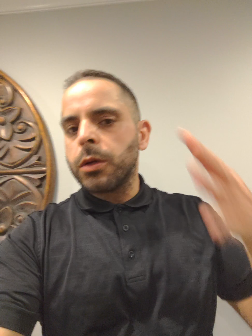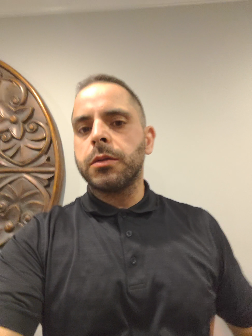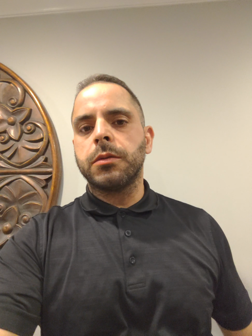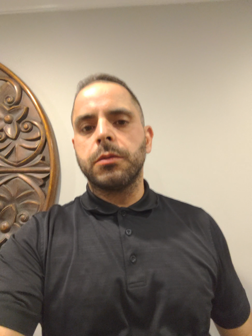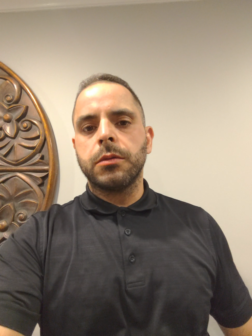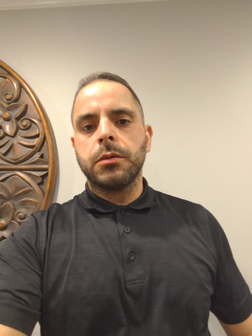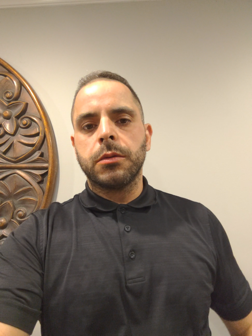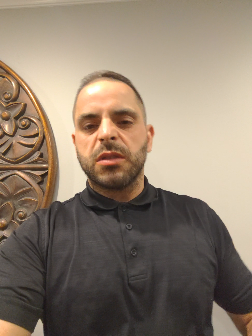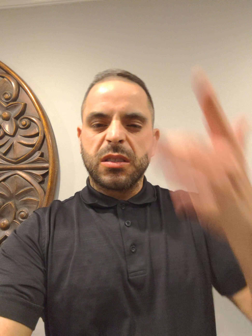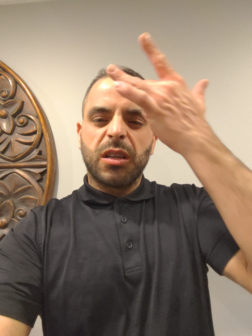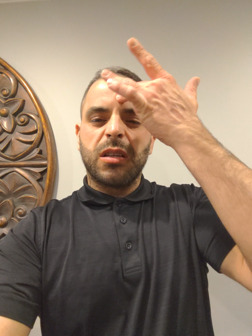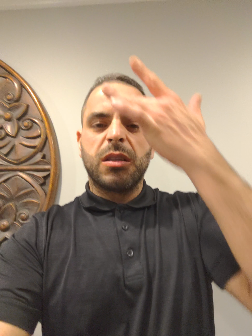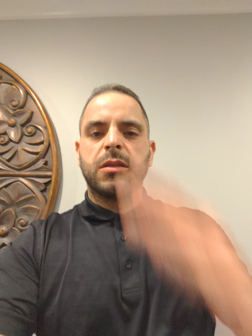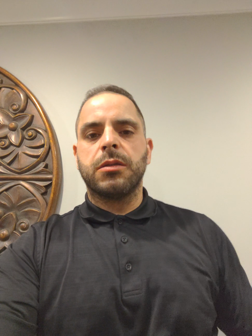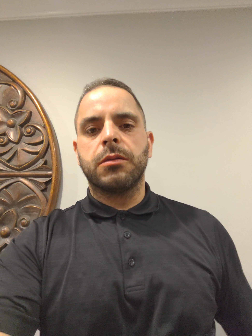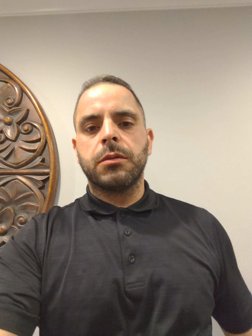sick